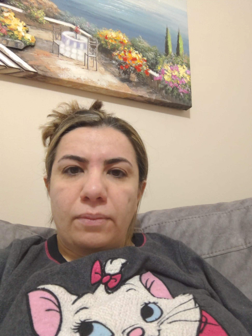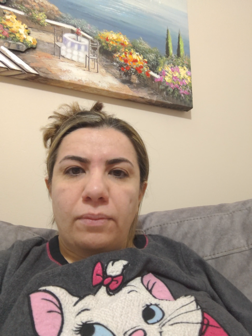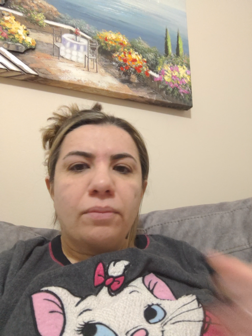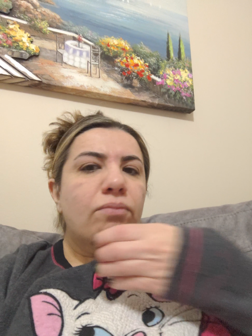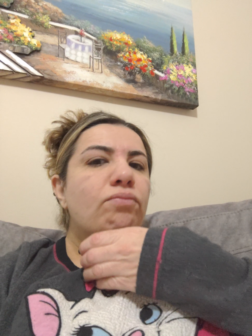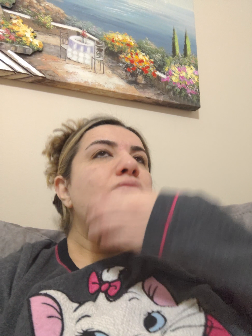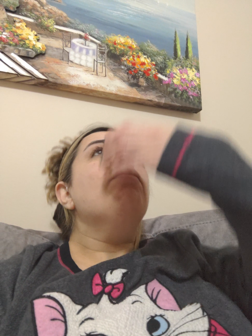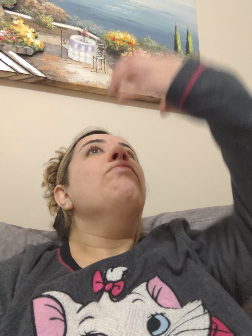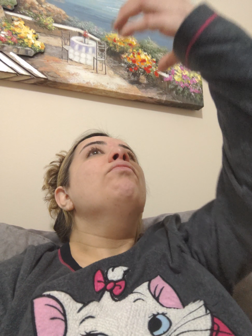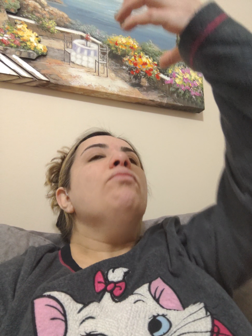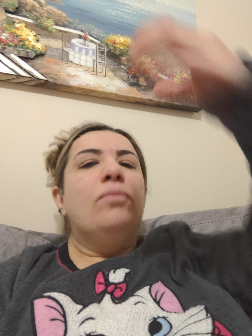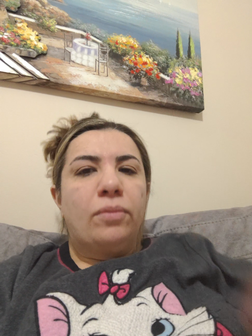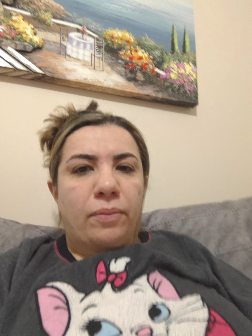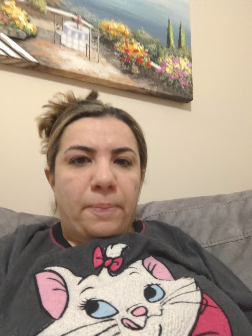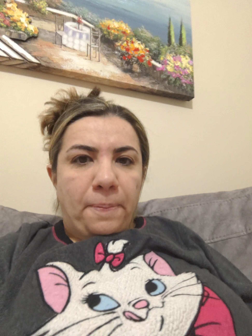giraffe